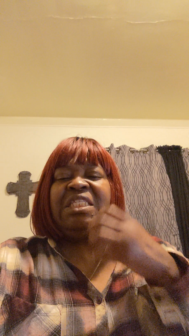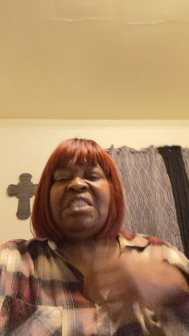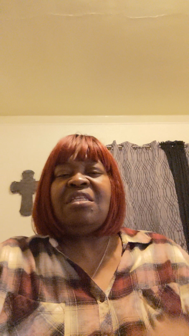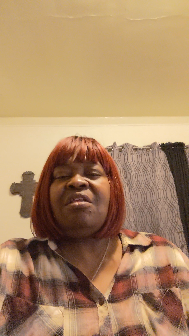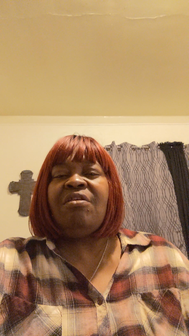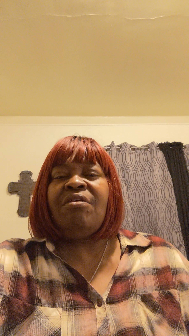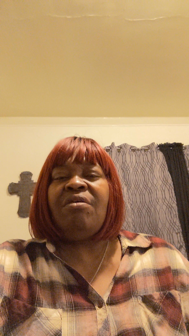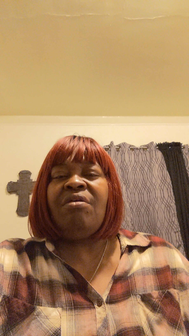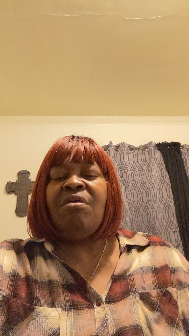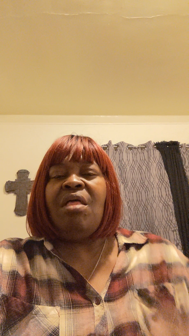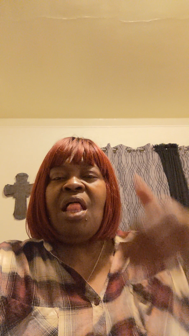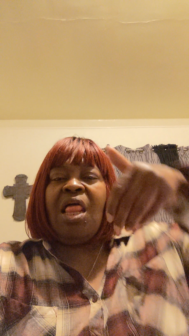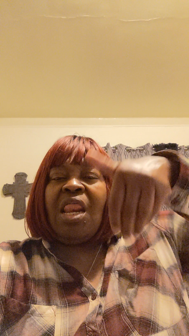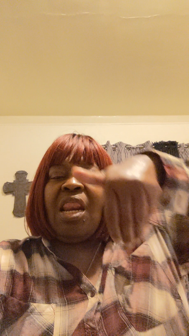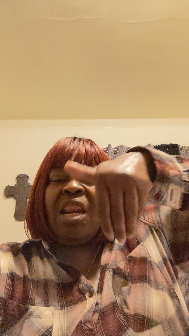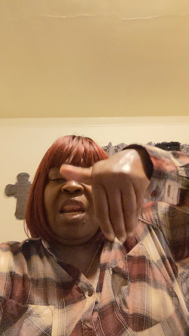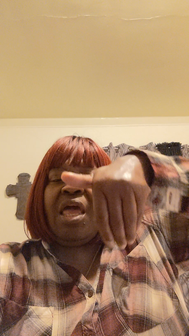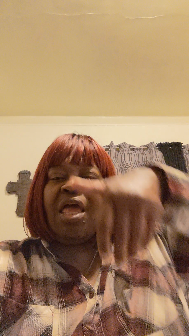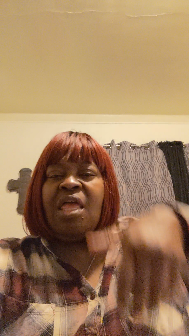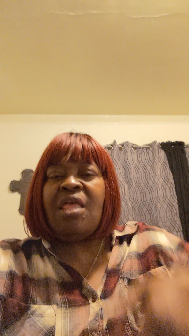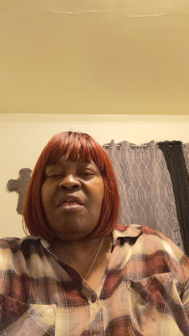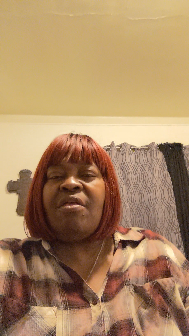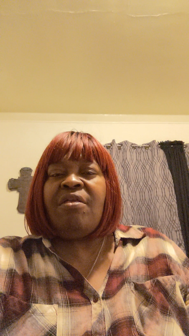night night